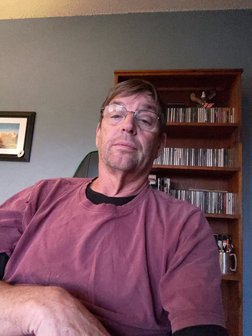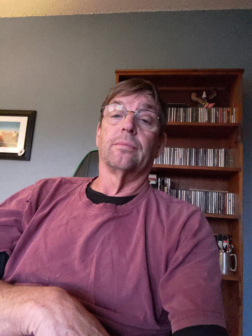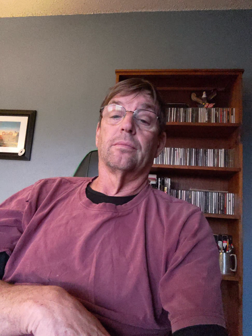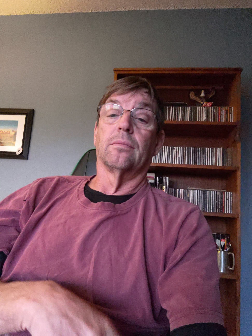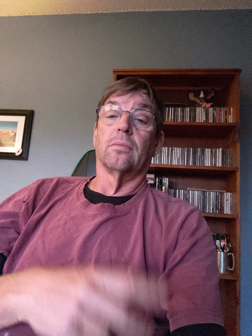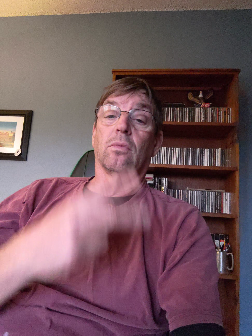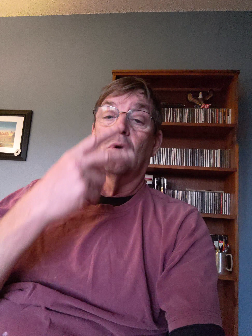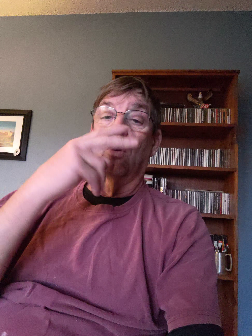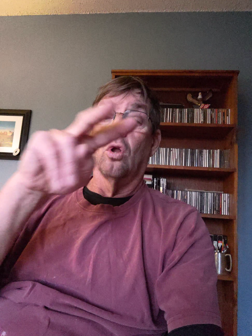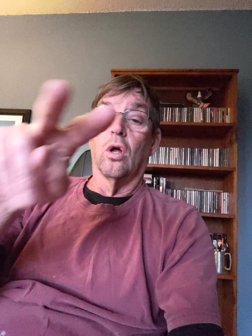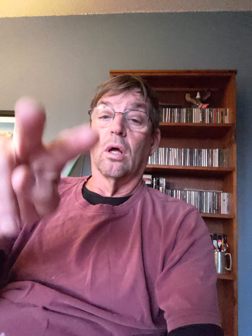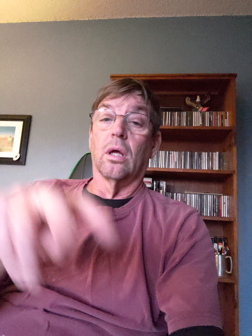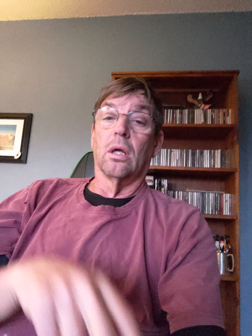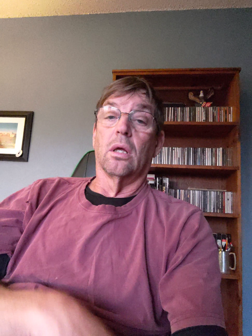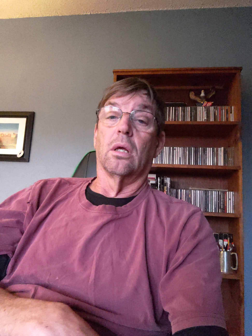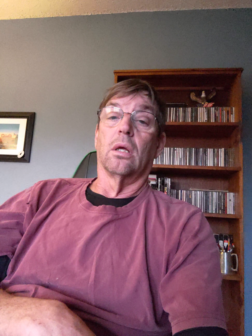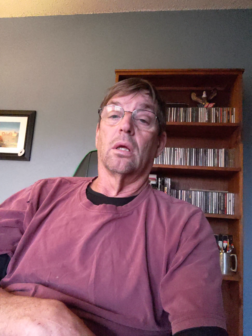look